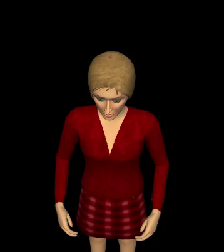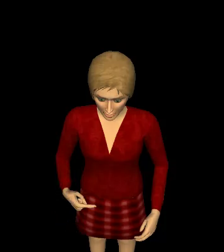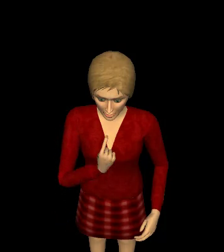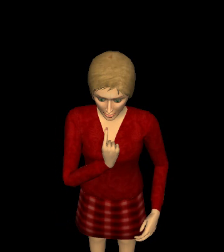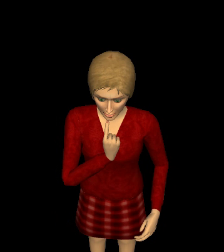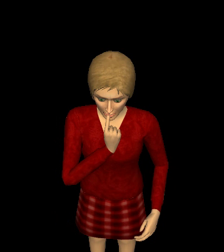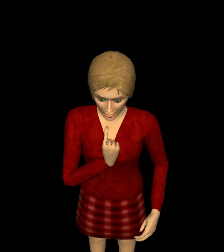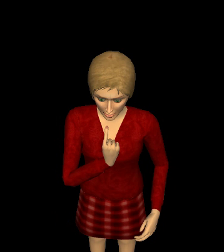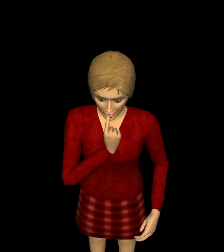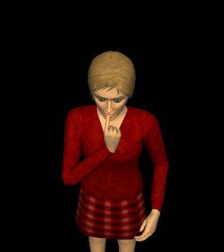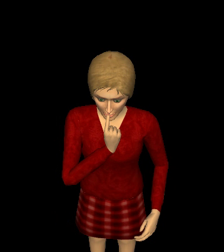أنف